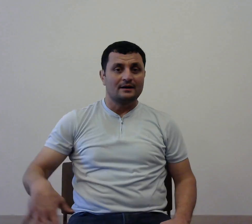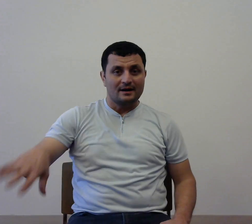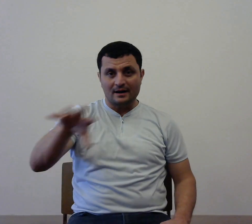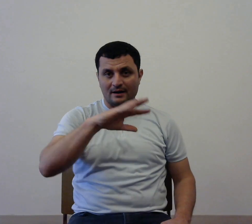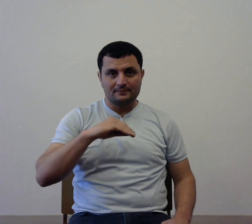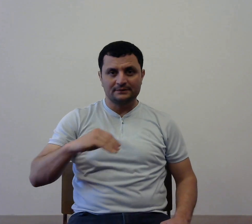hamı